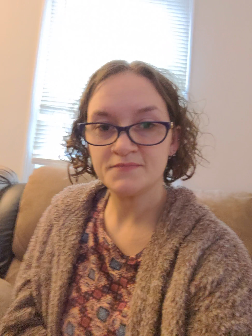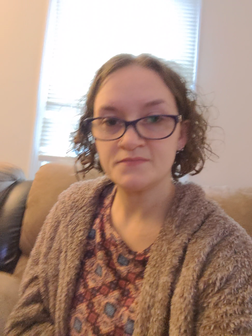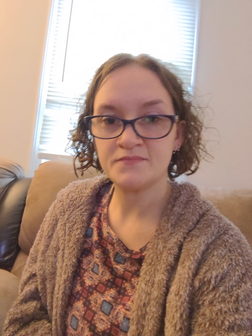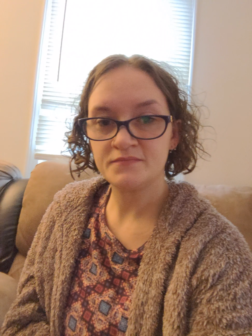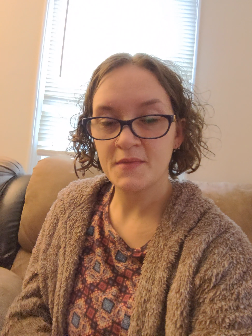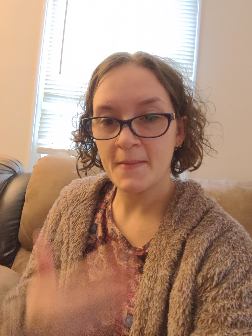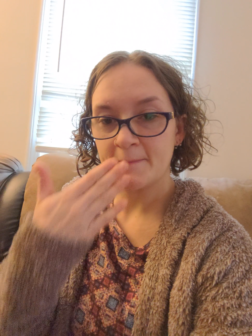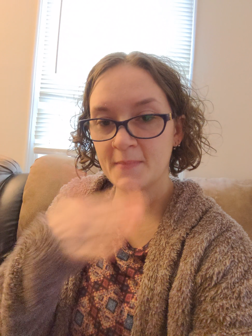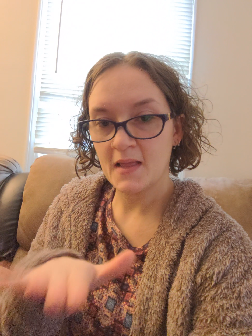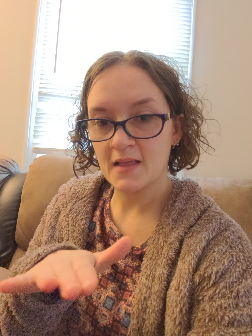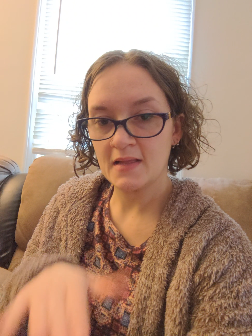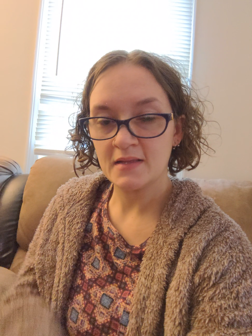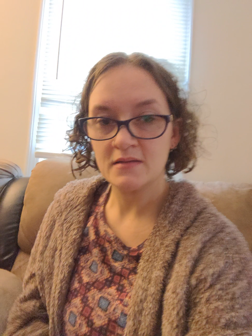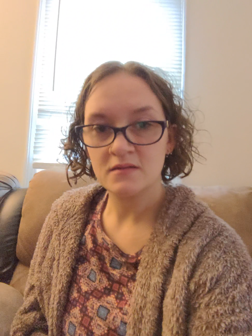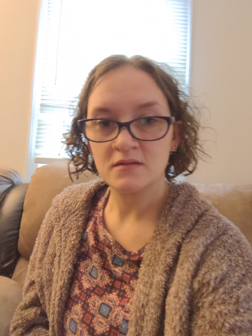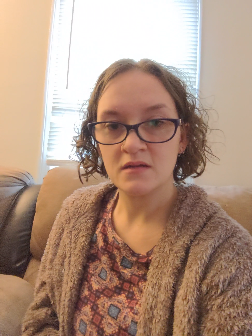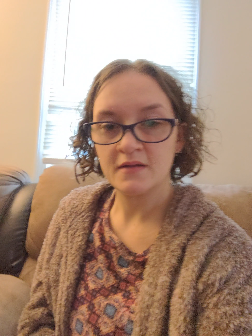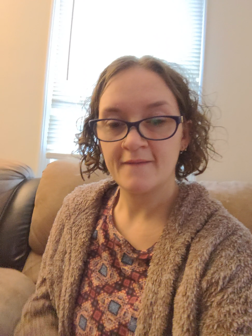bad